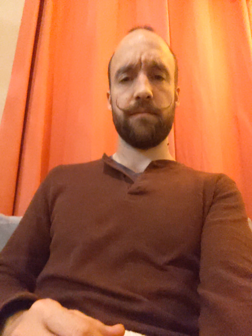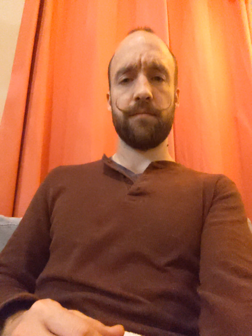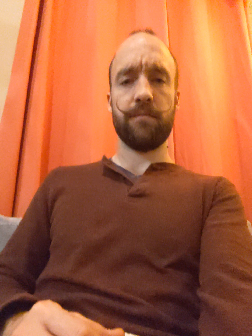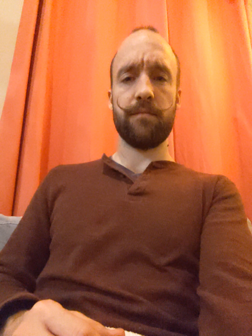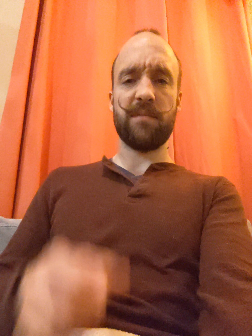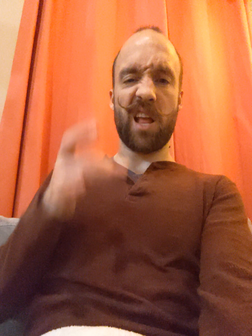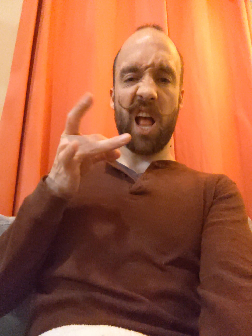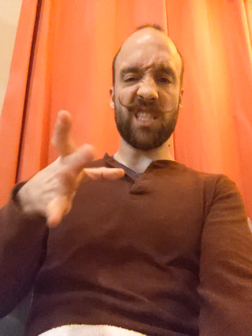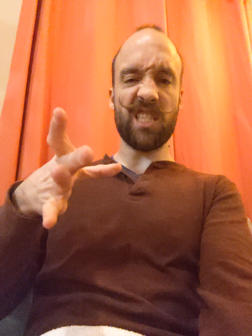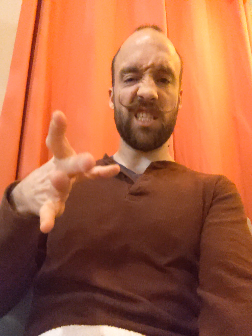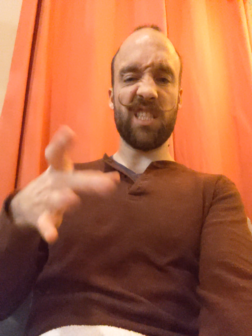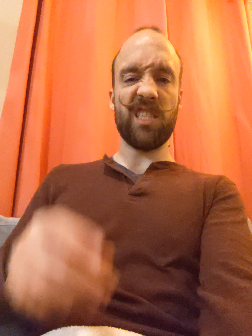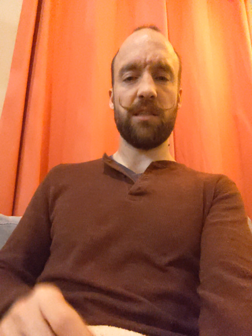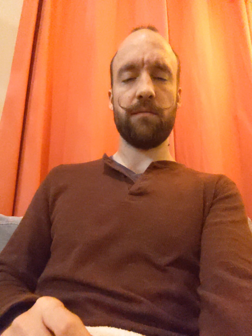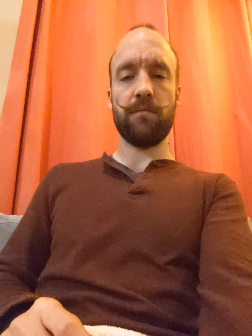hate